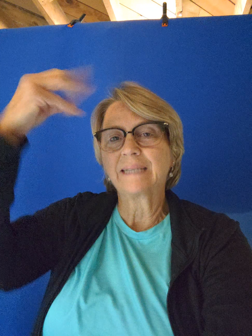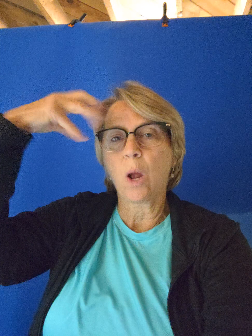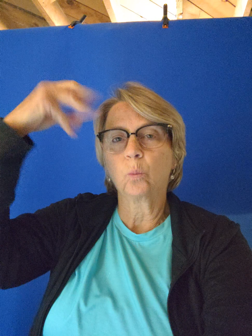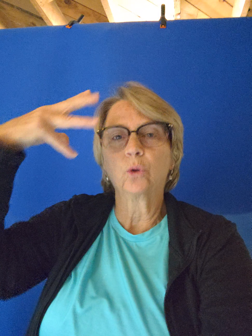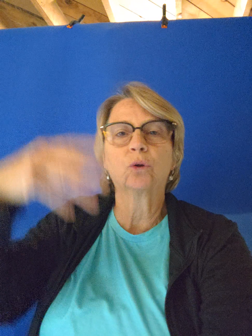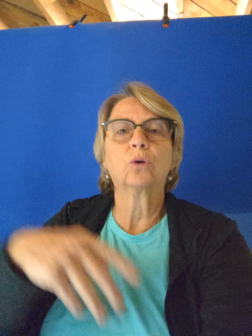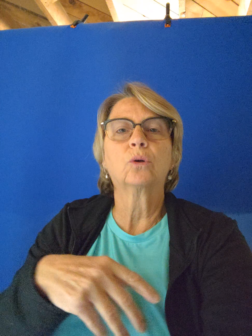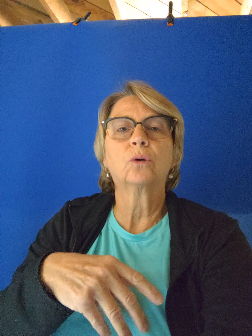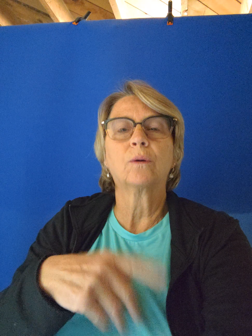shower